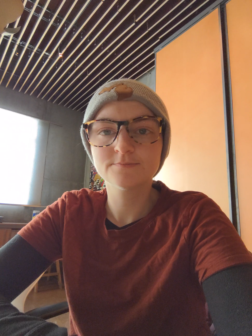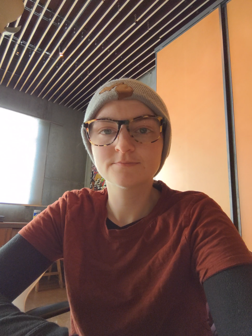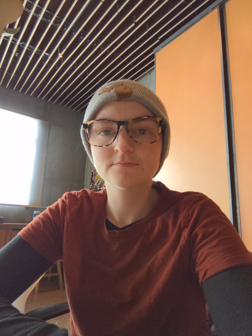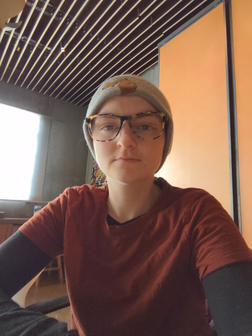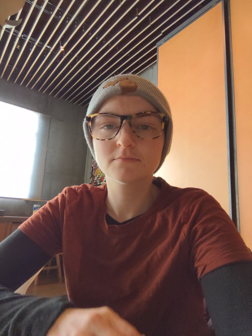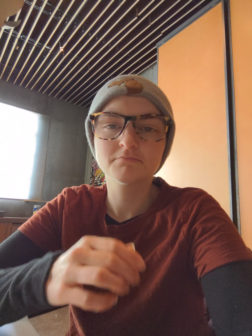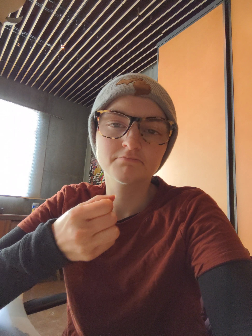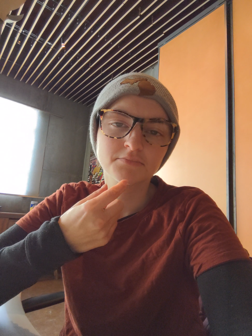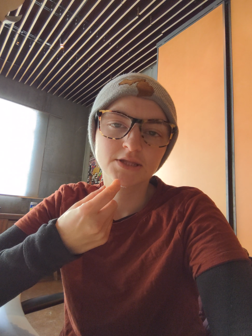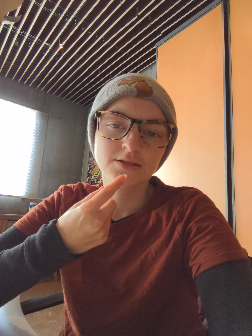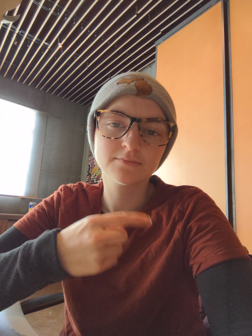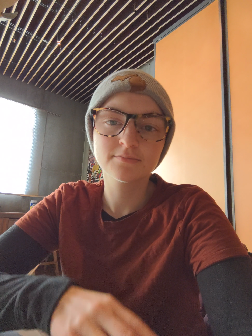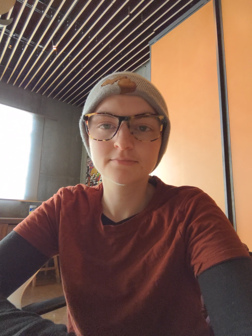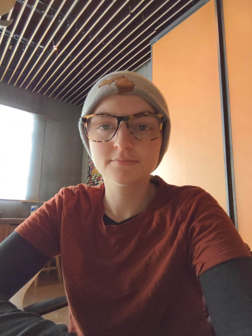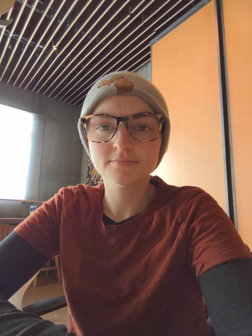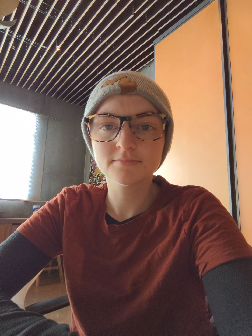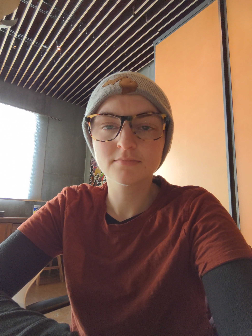snack